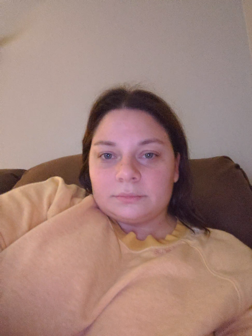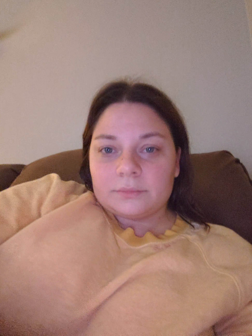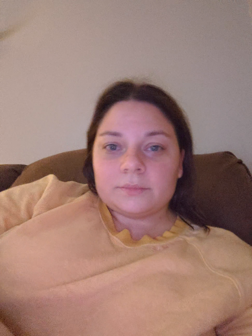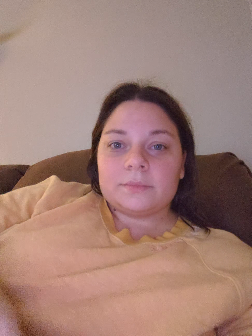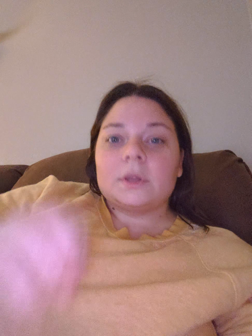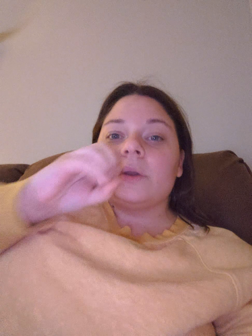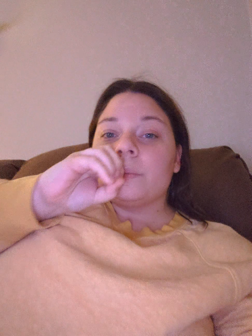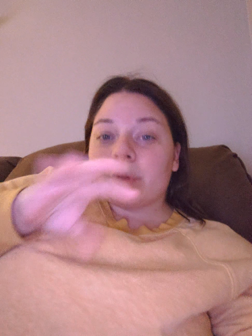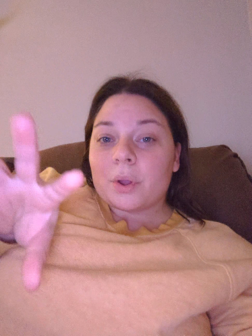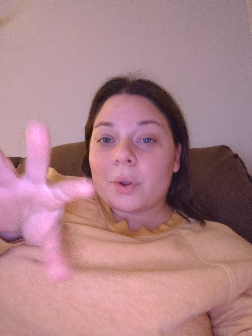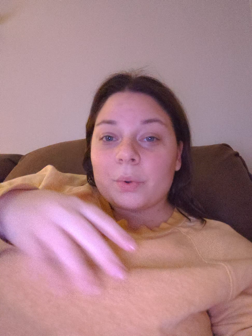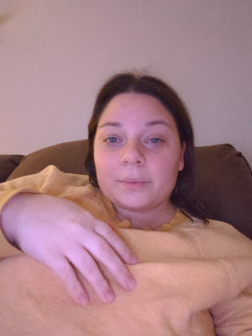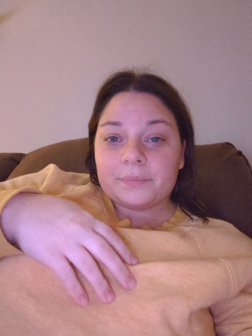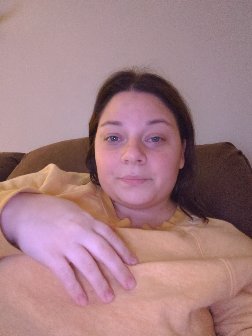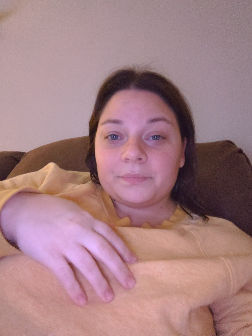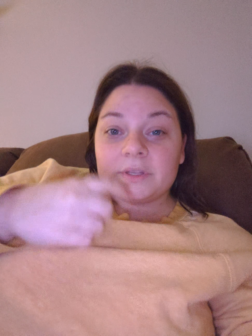blow